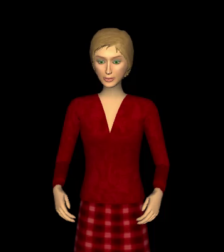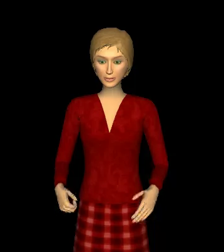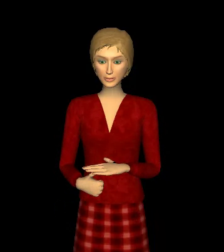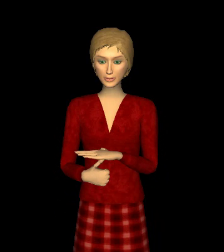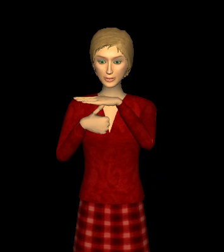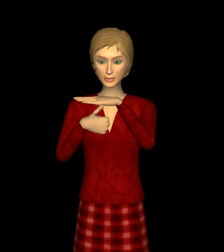عاصمة